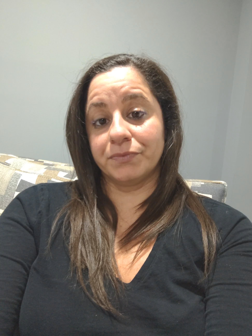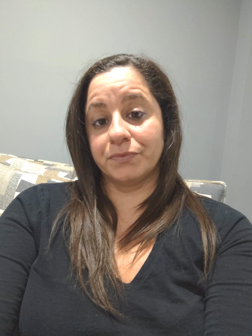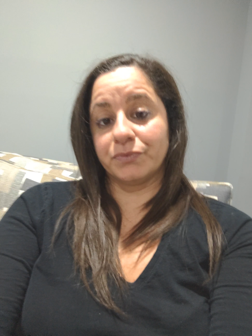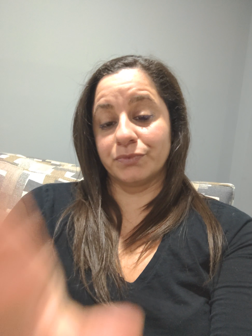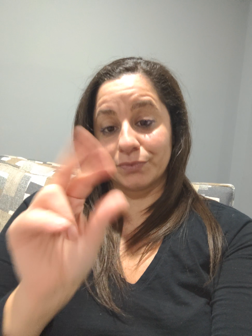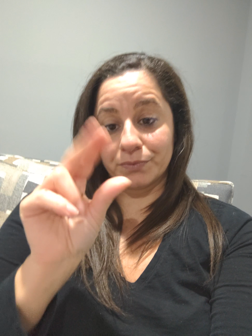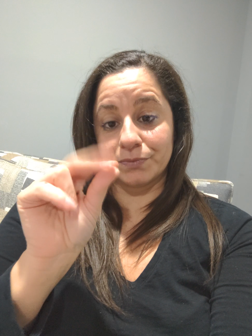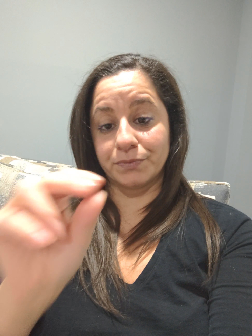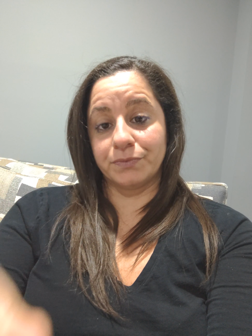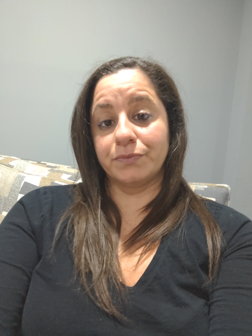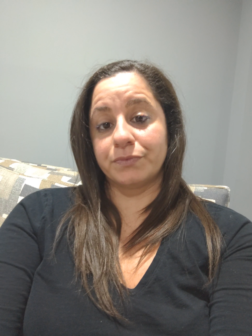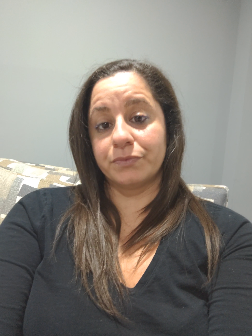no